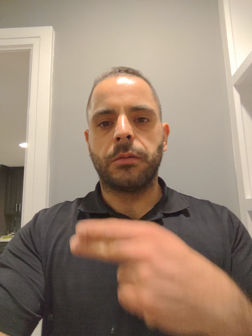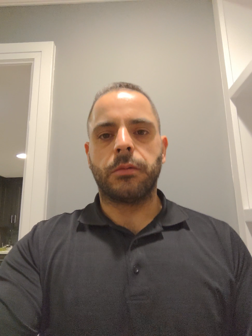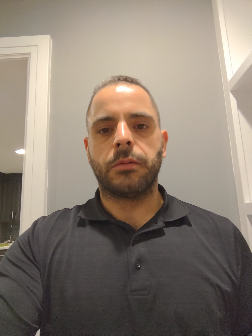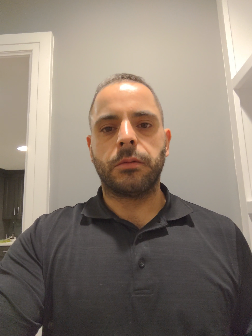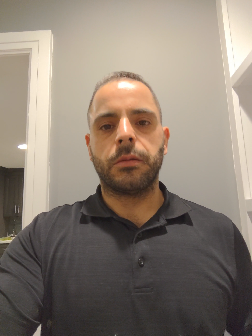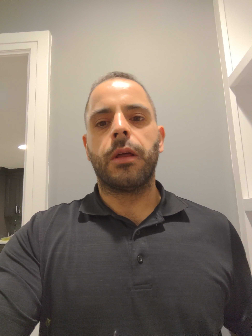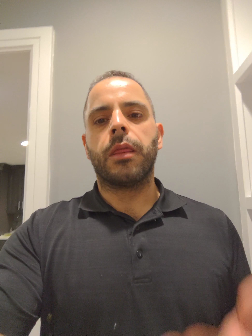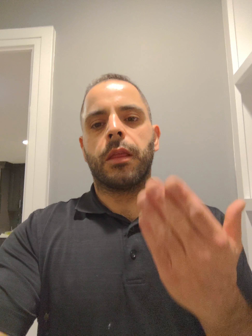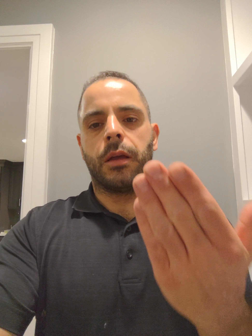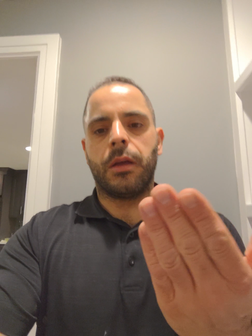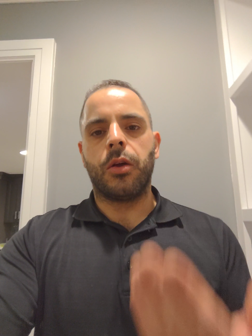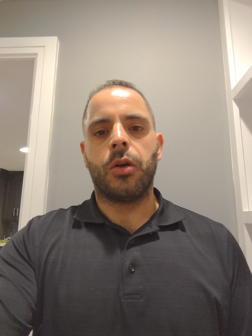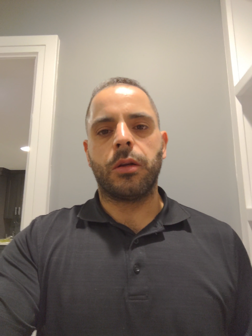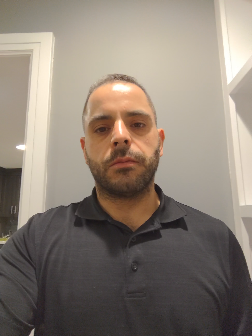there